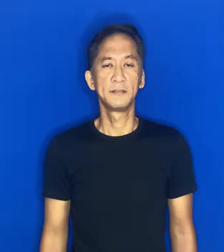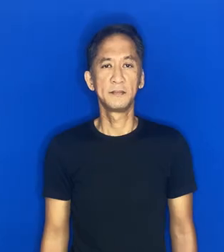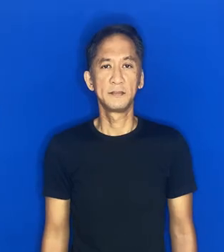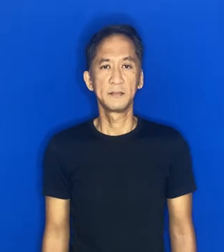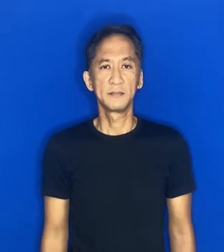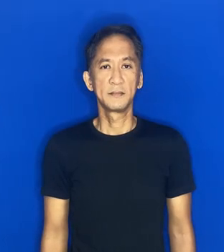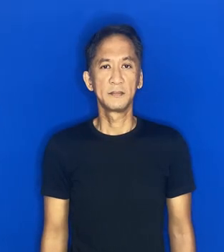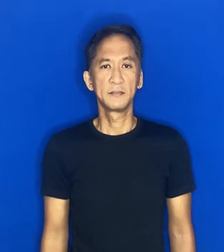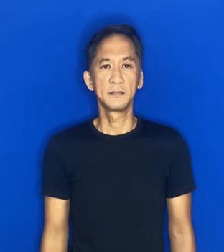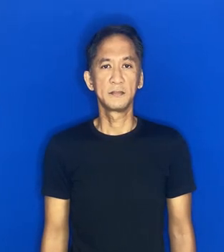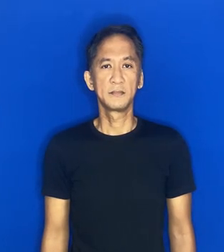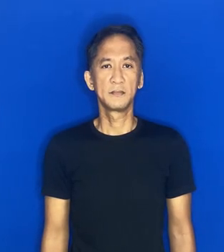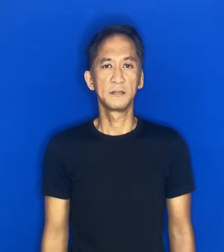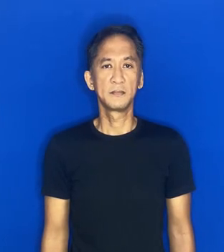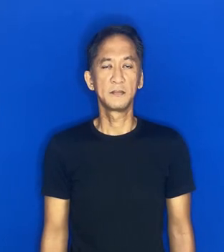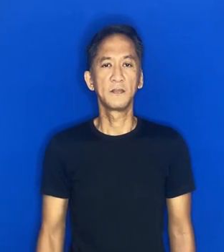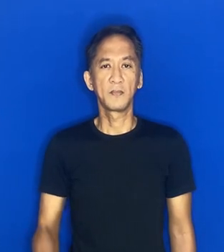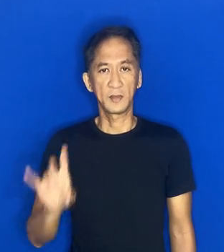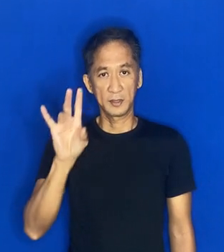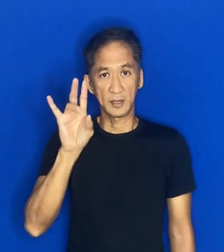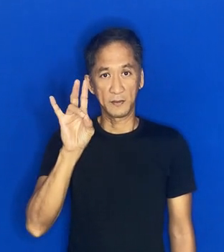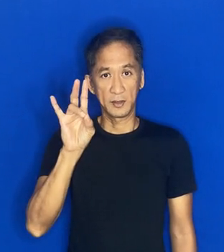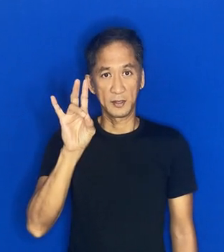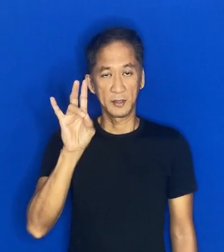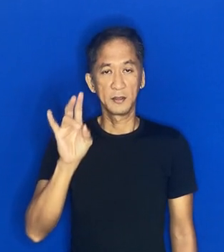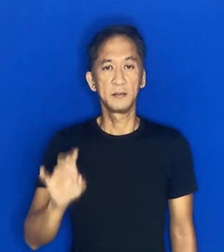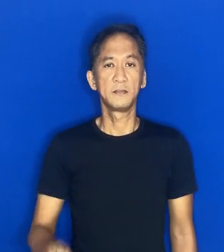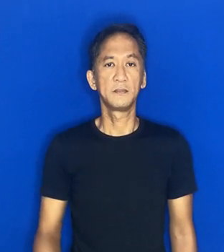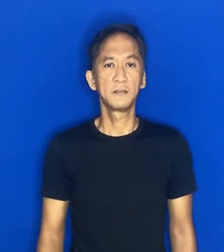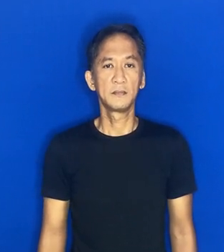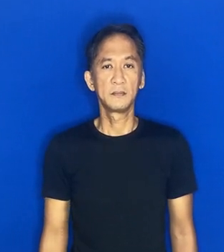seven